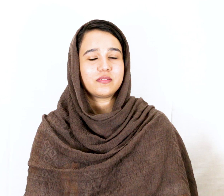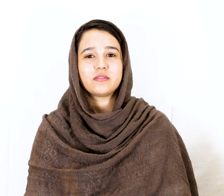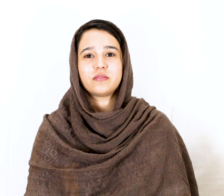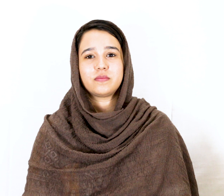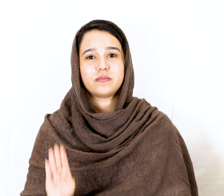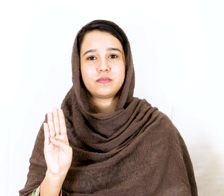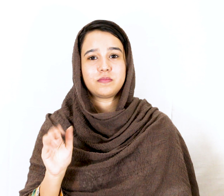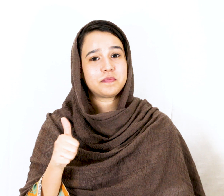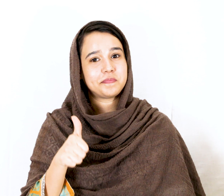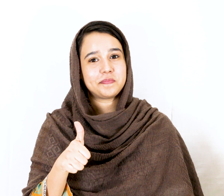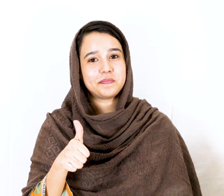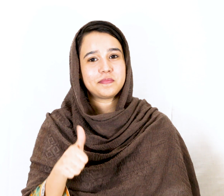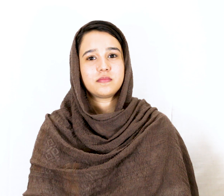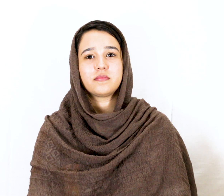best